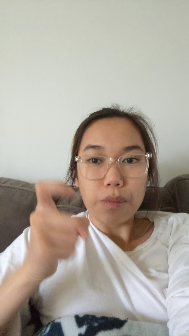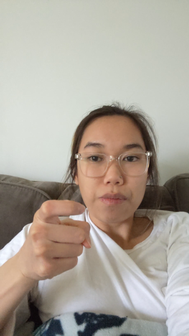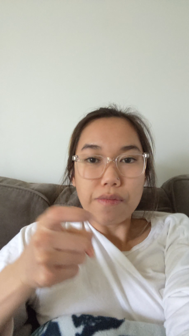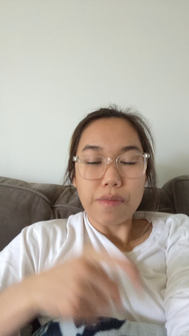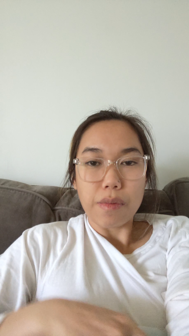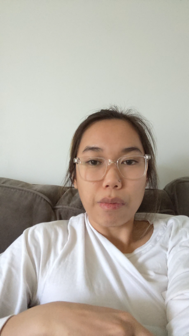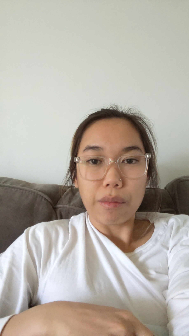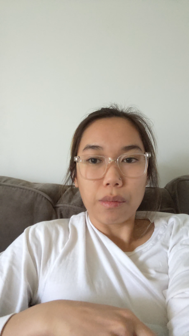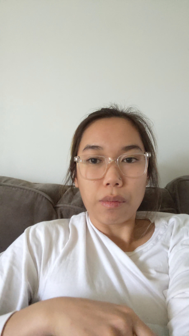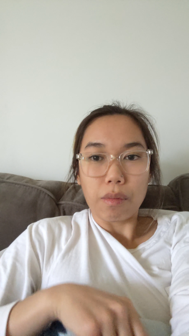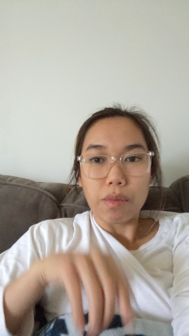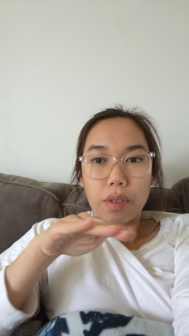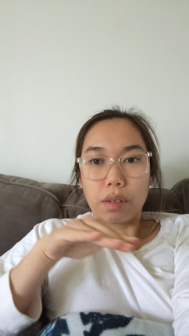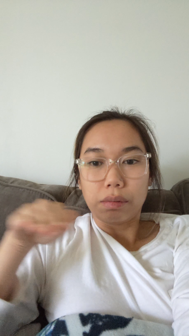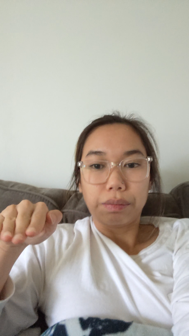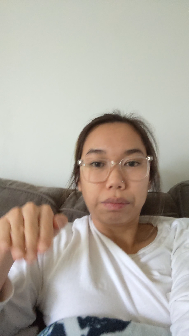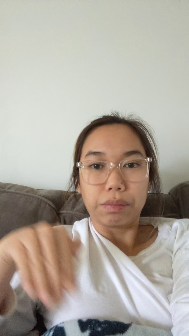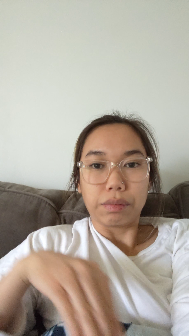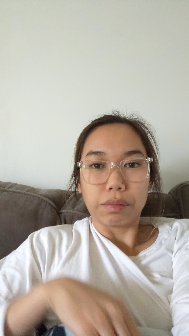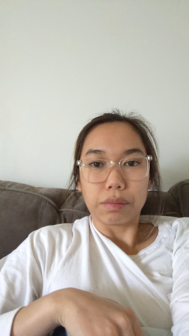nice